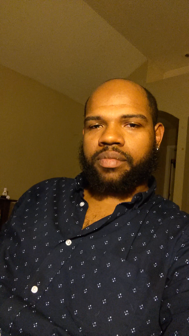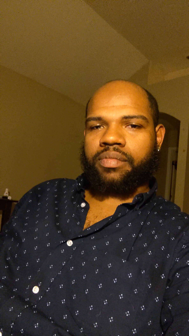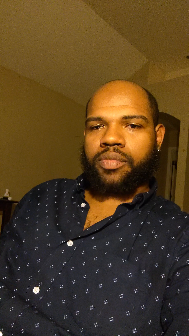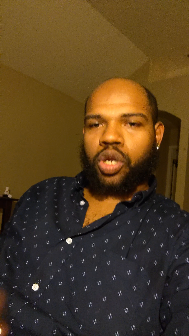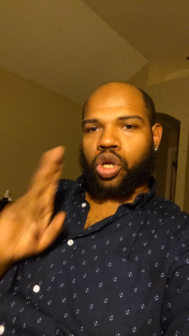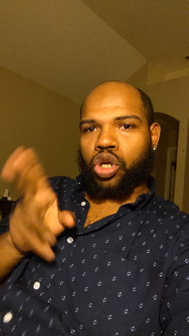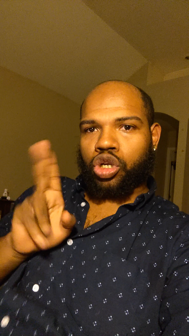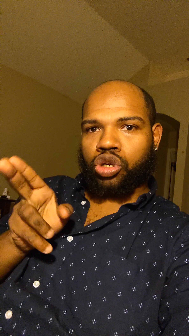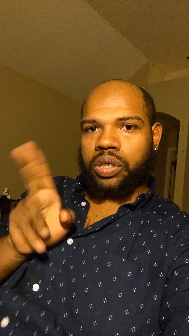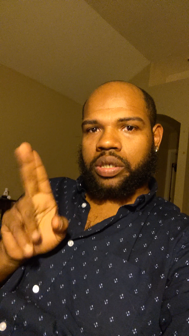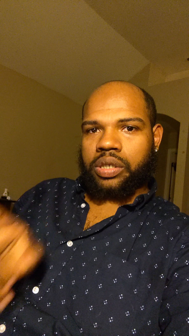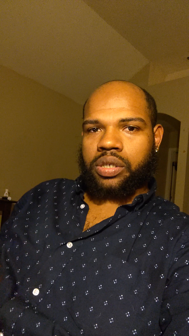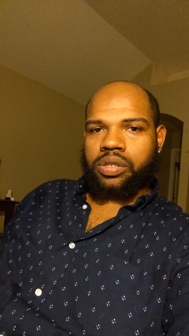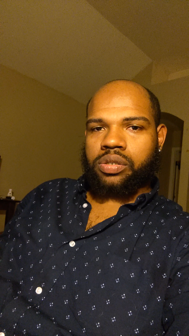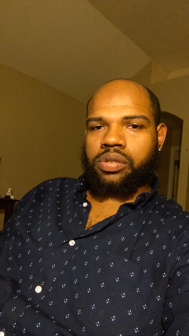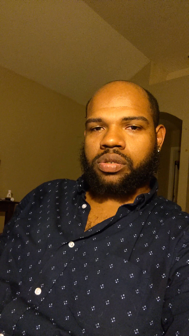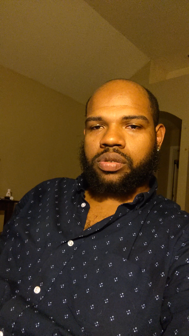hurry